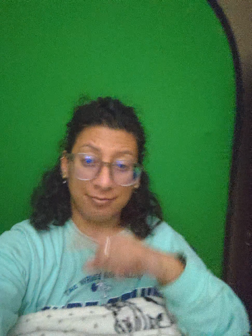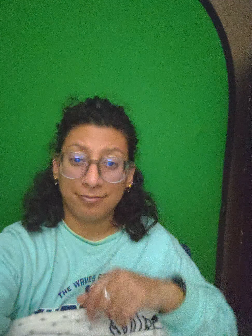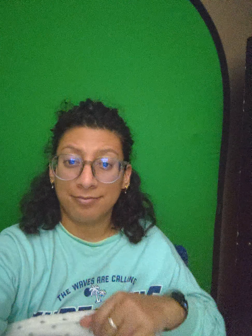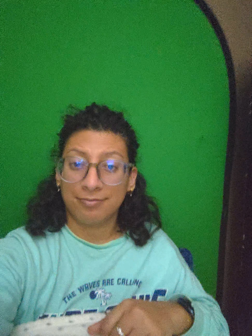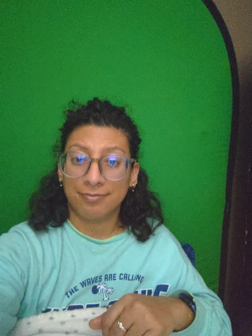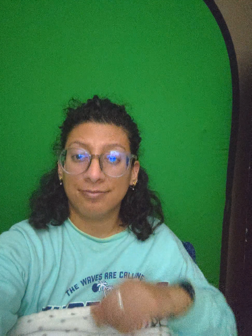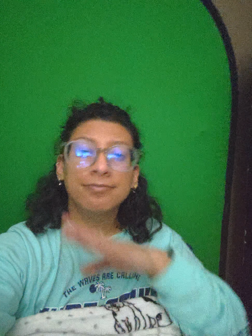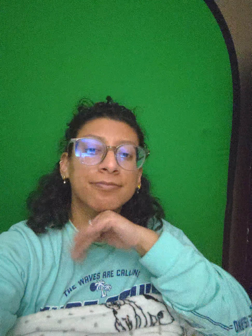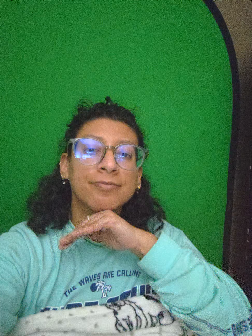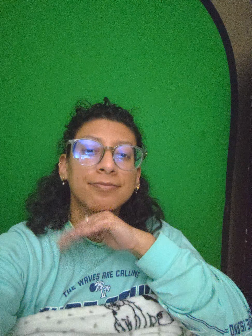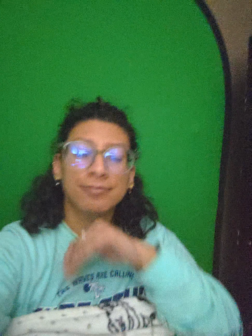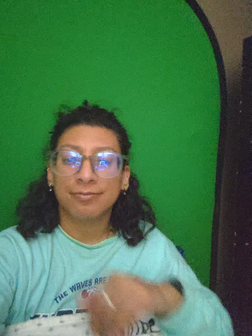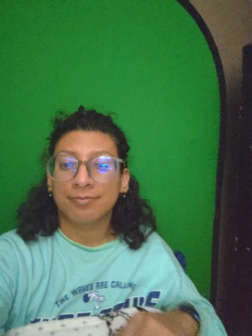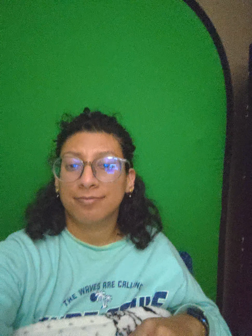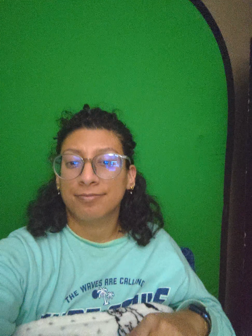pig